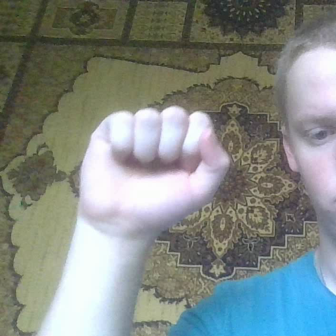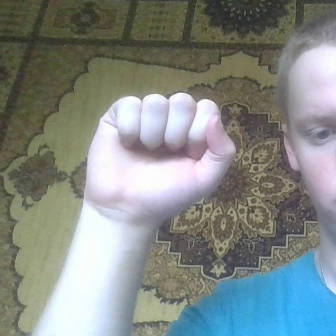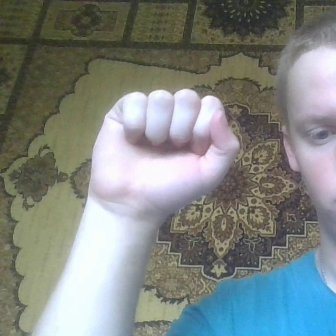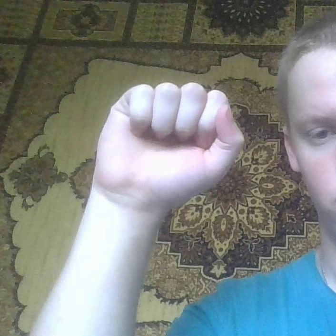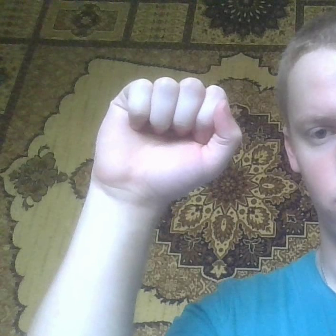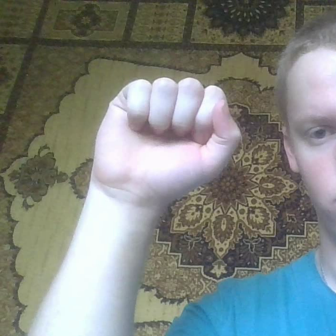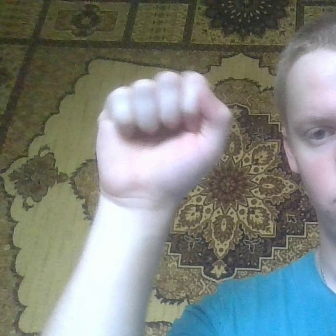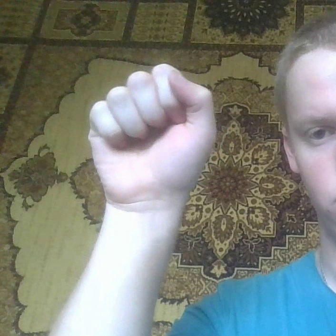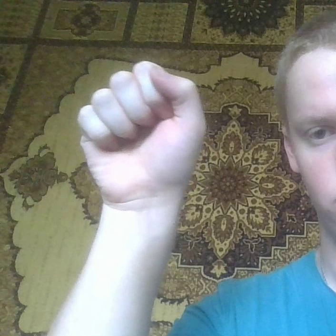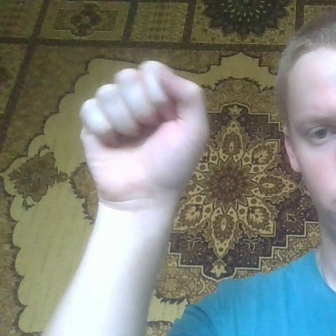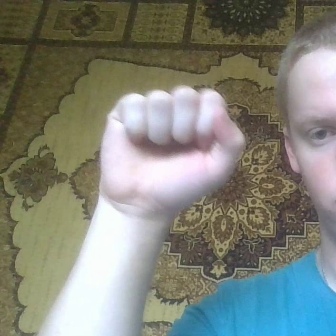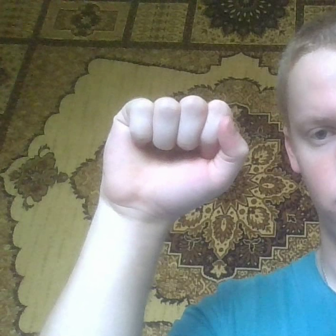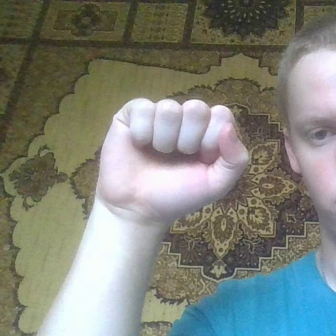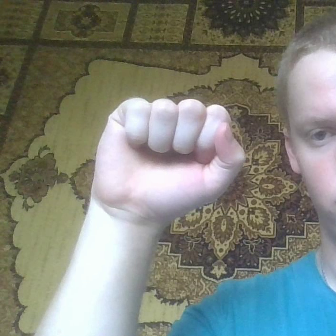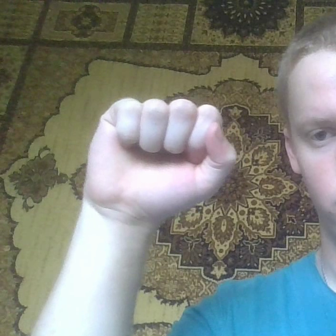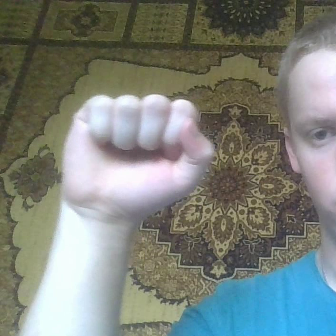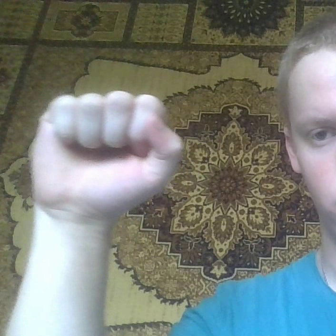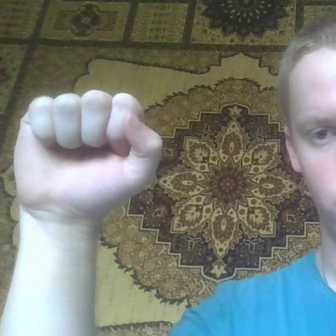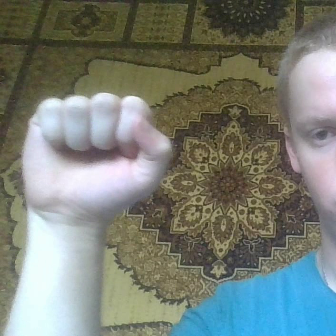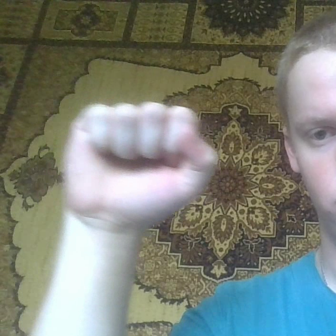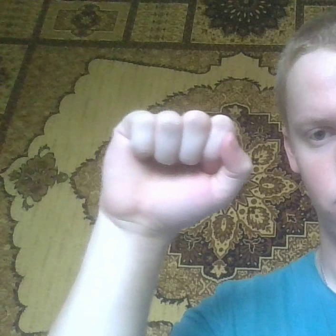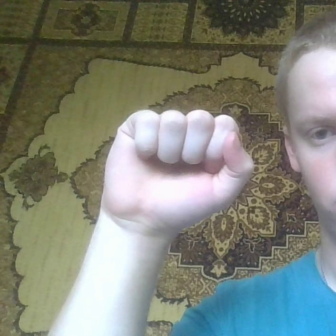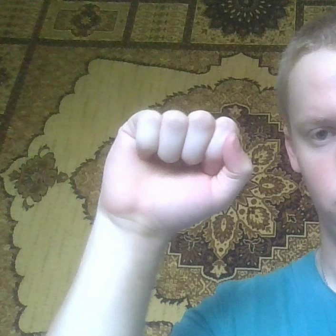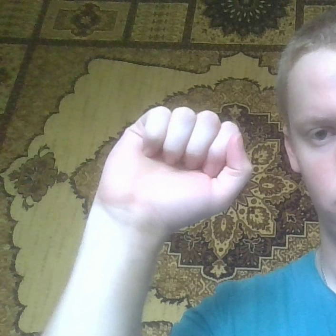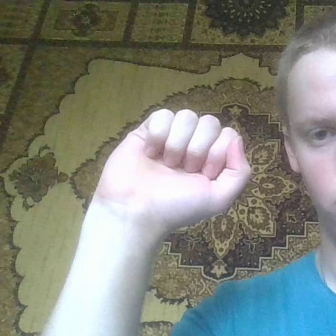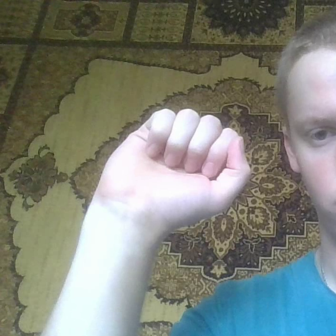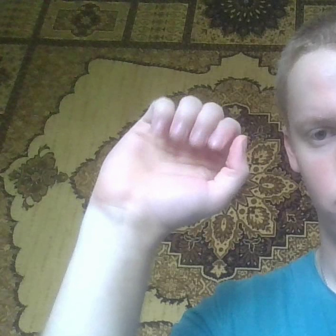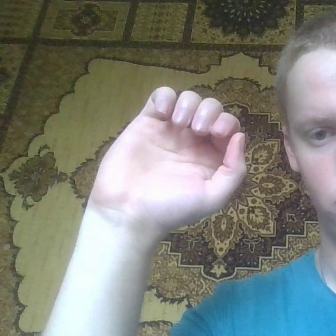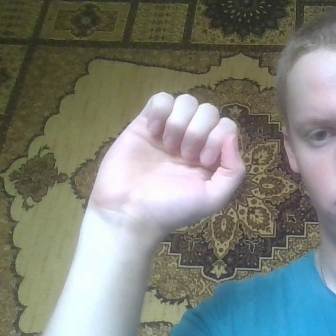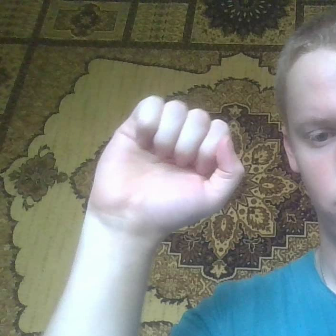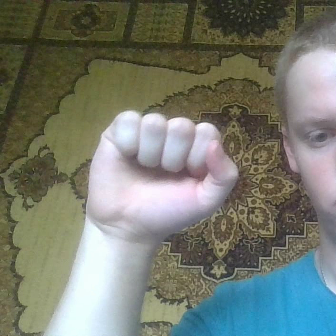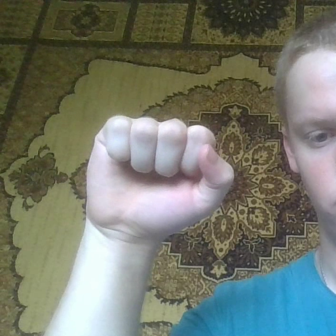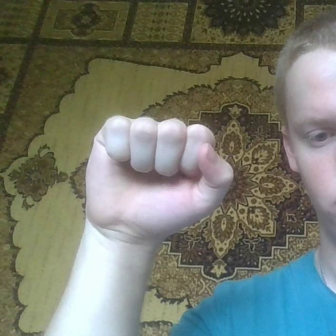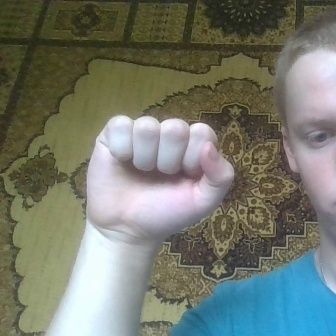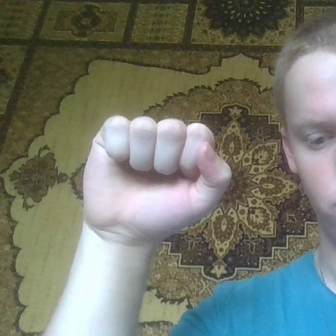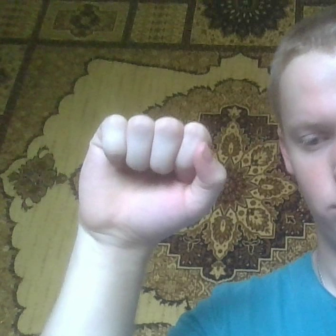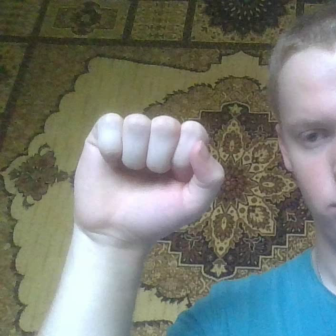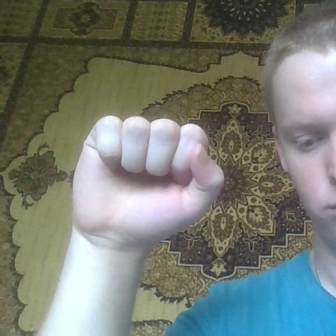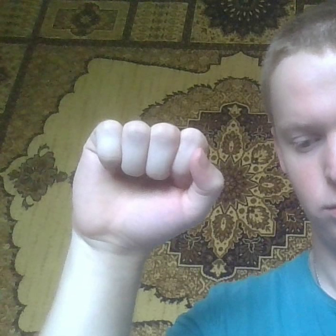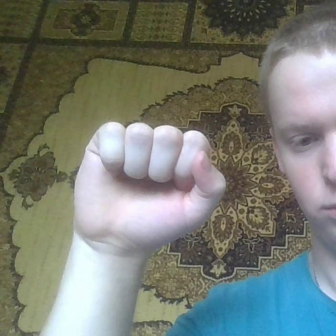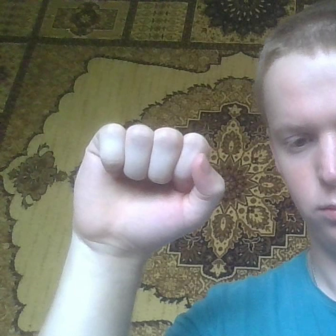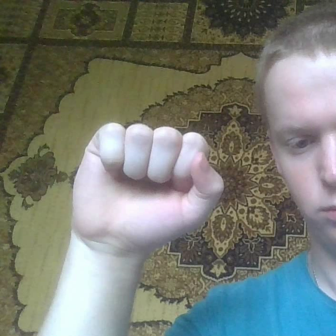А